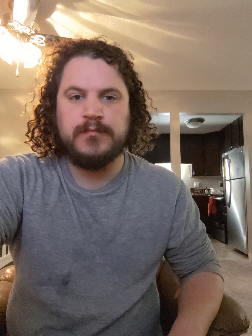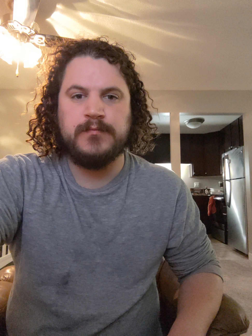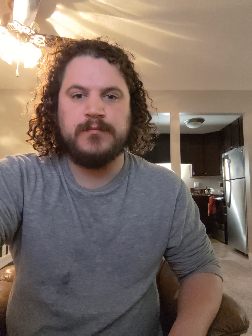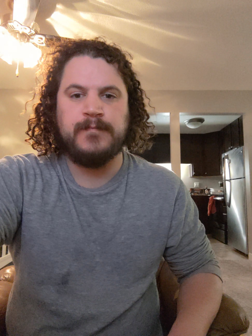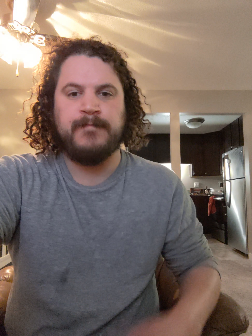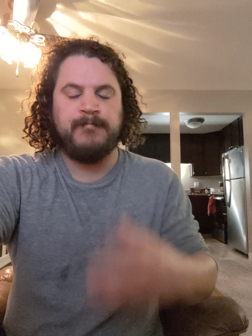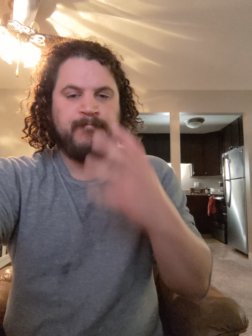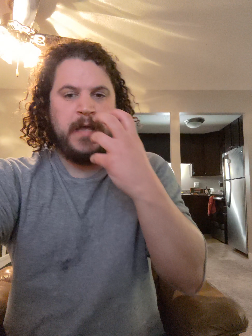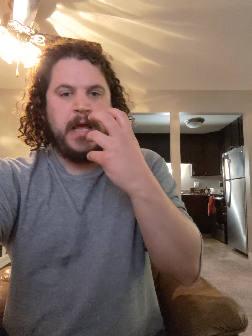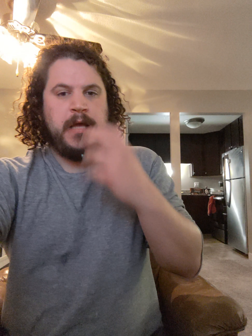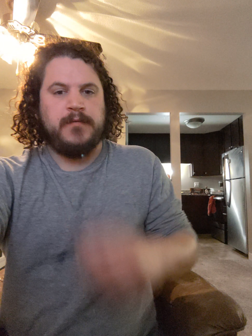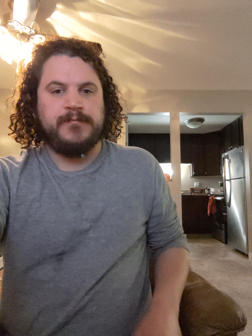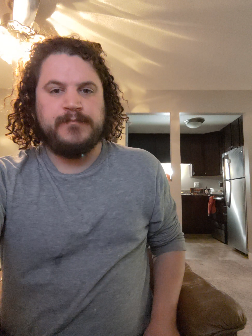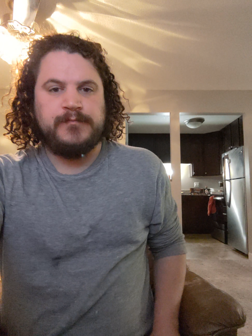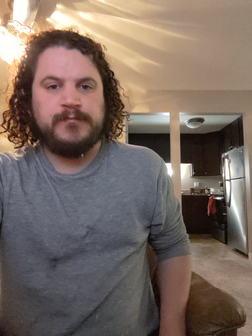mad